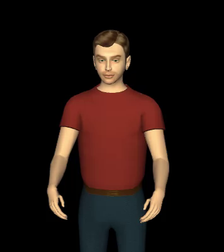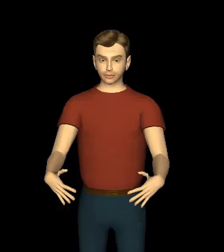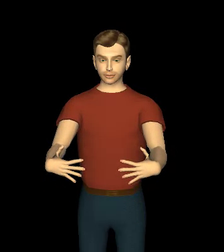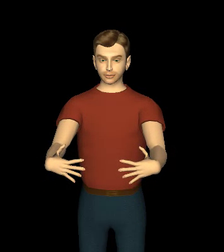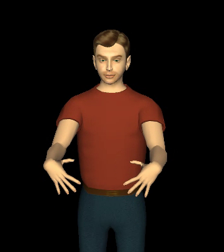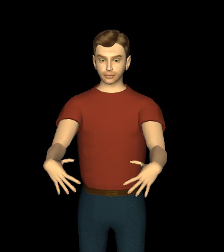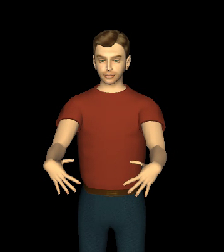تحقيق